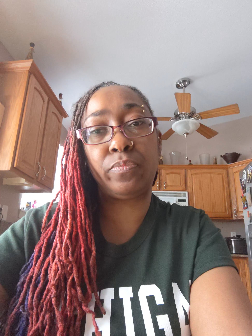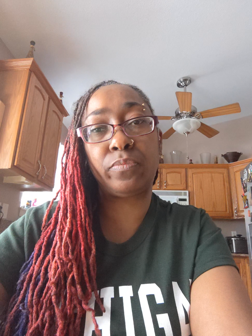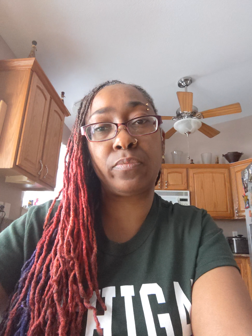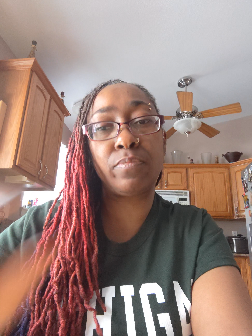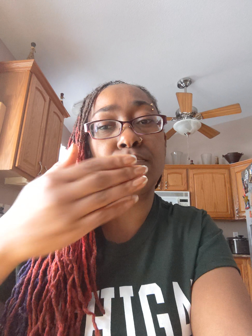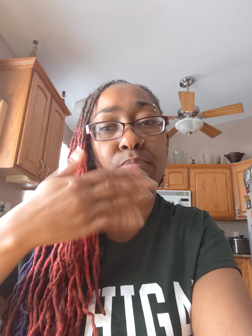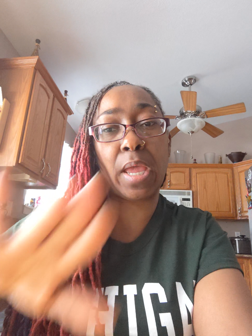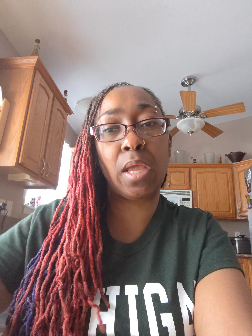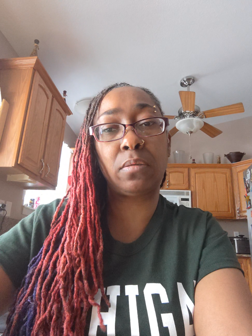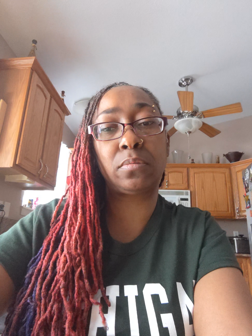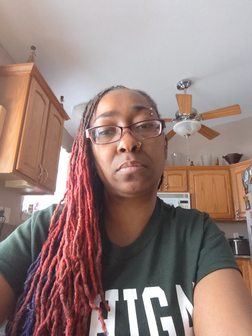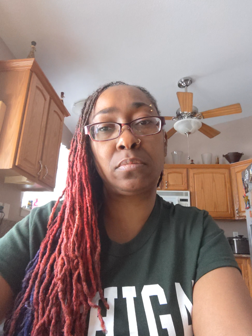bad